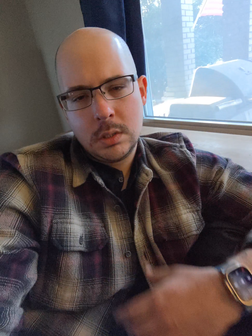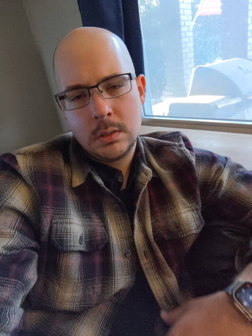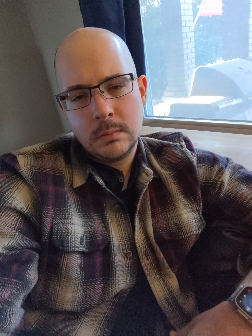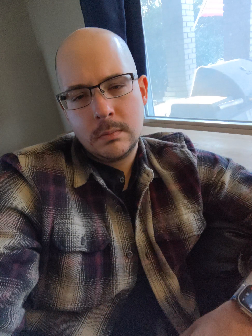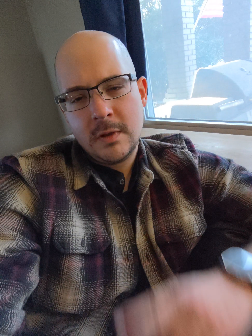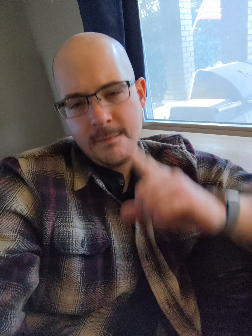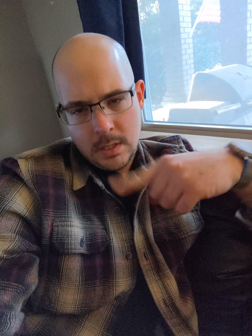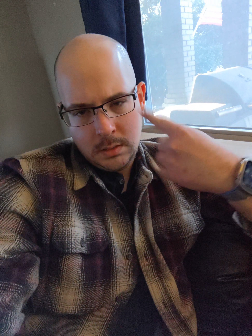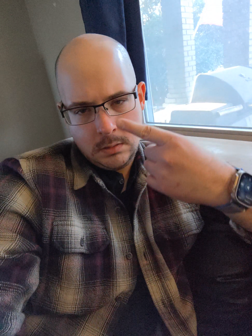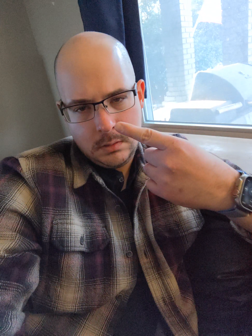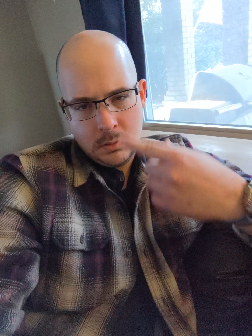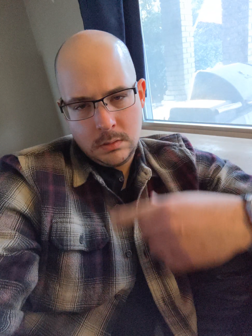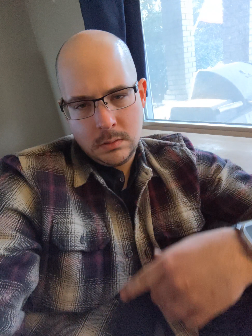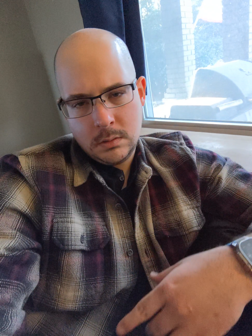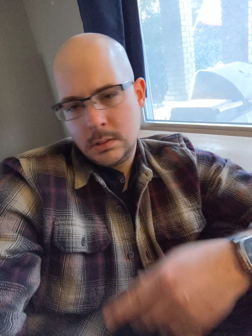face